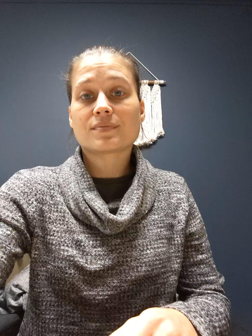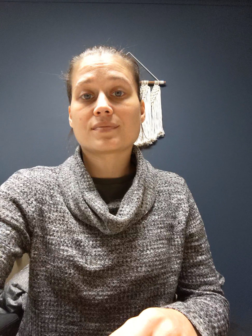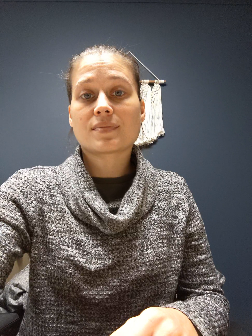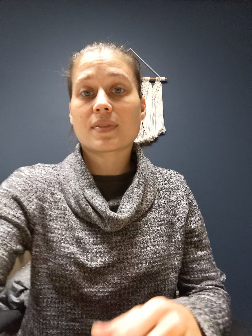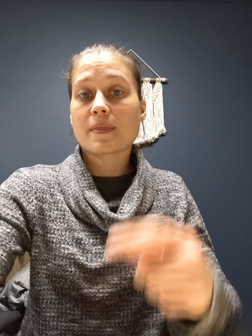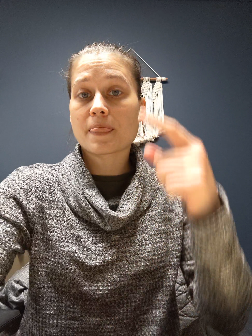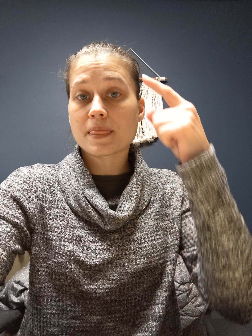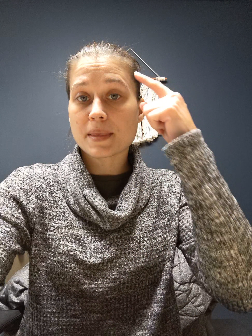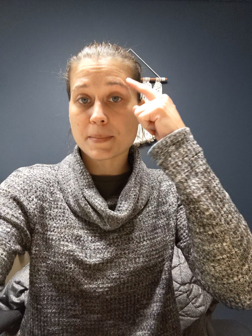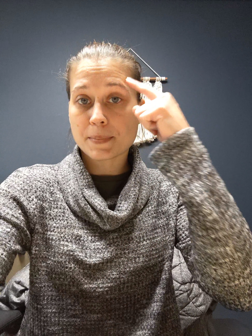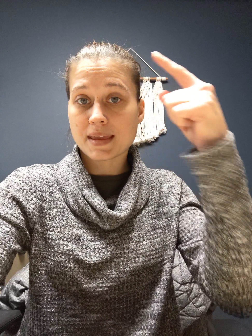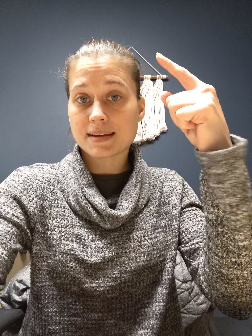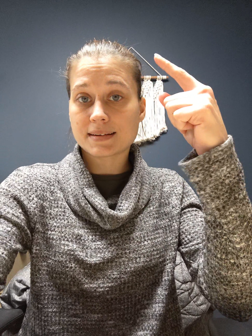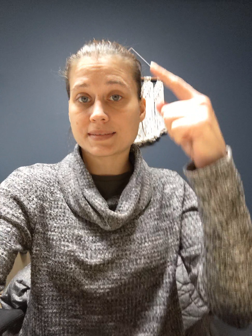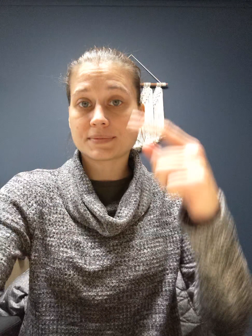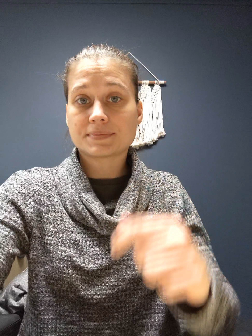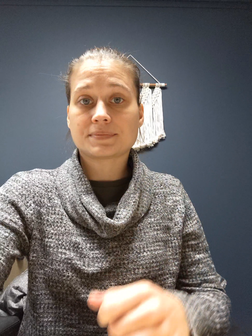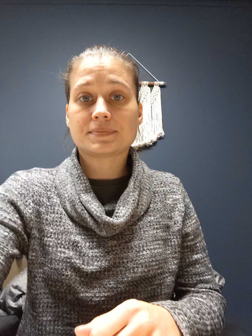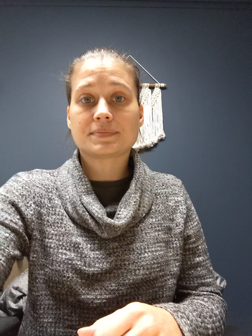penny